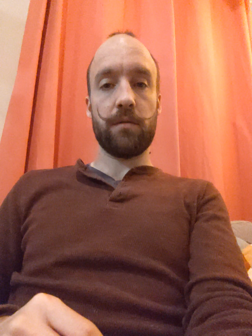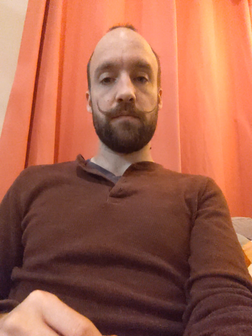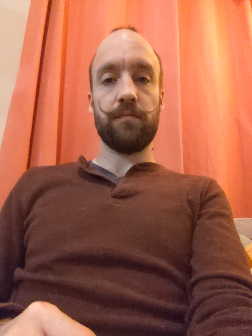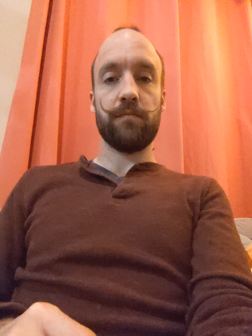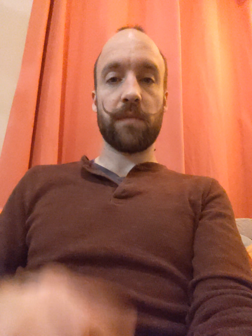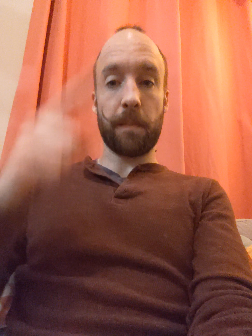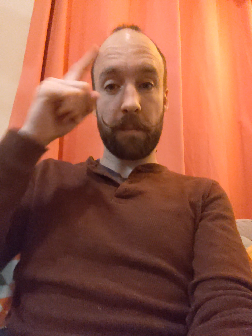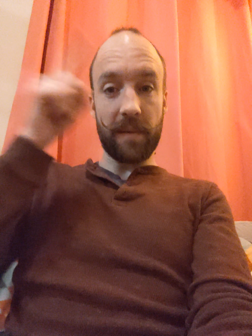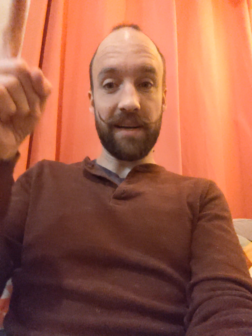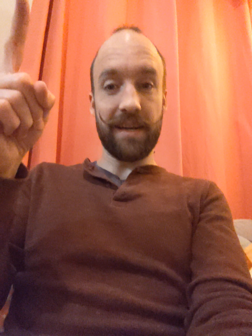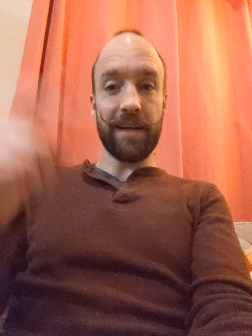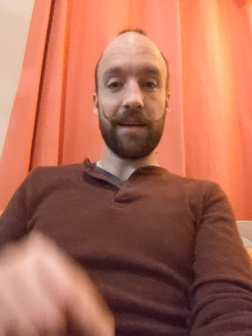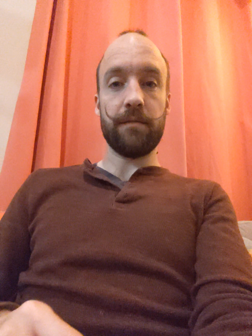penny